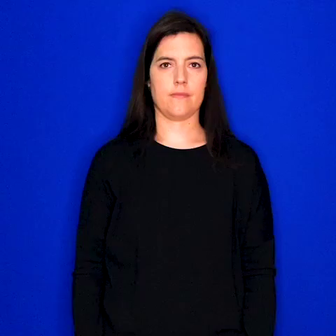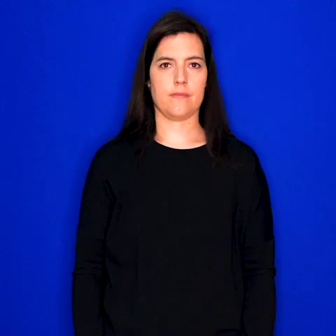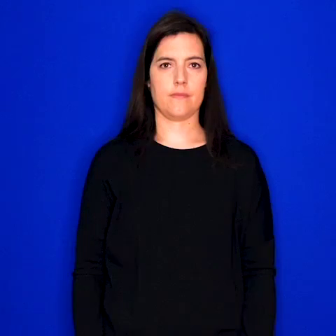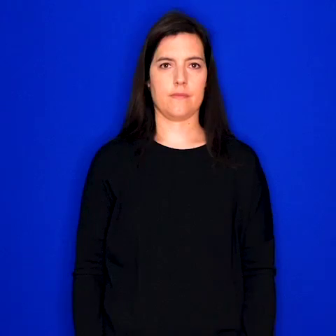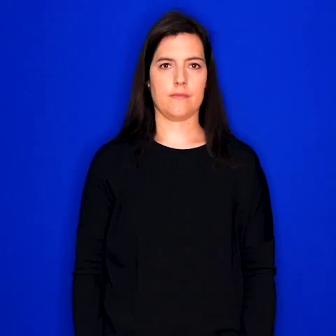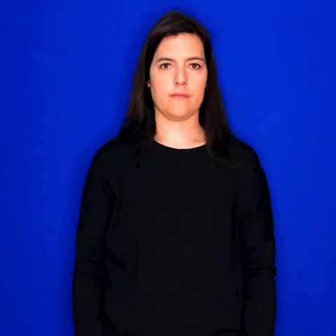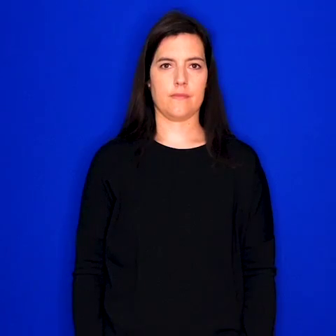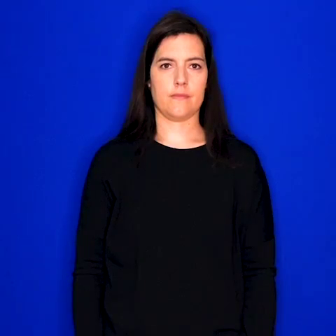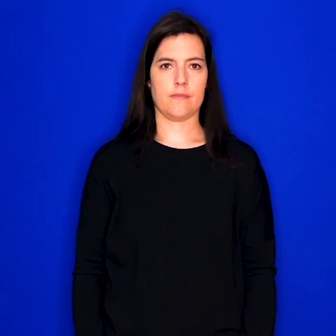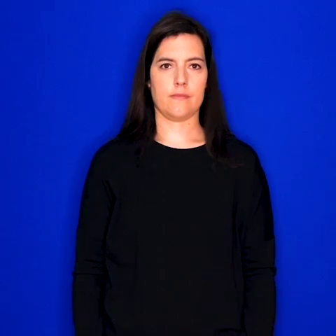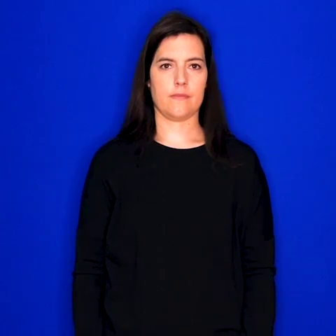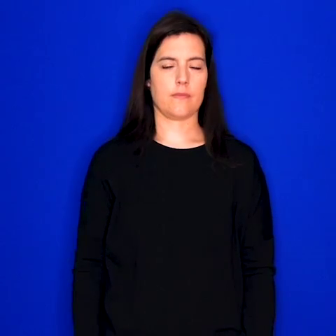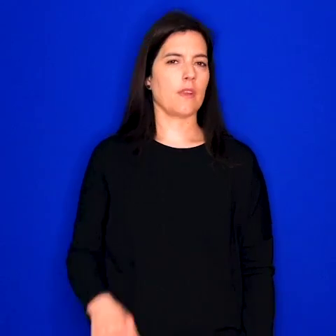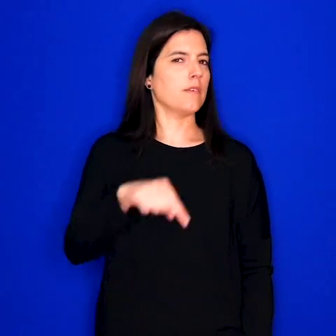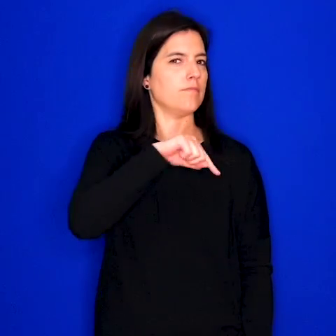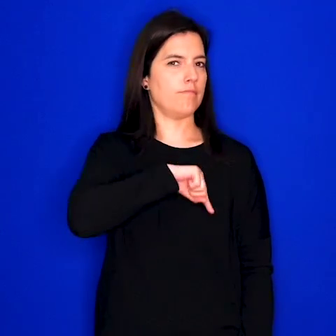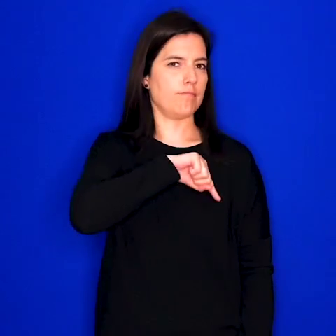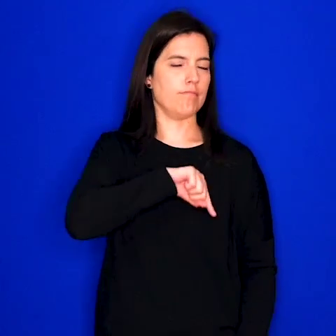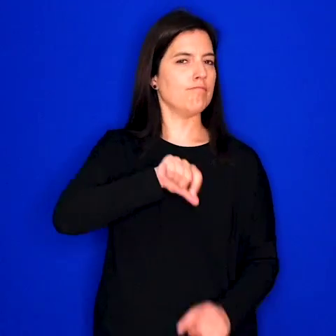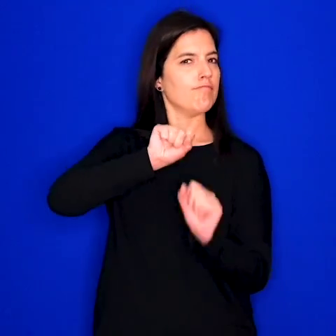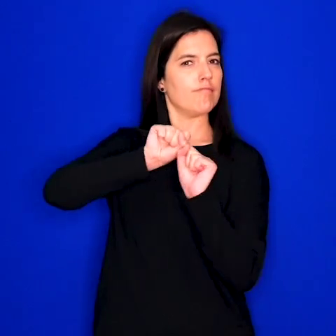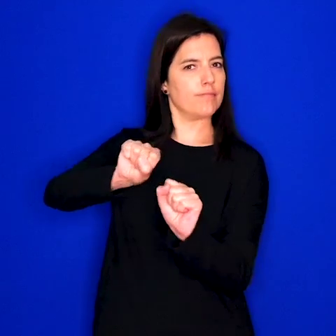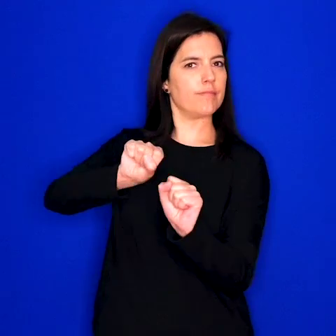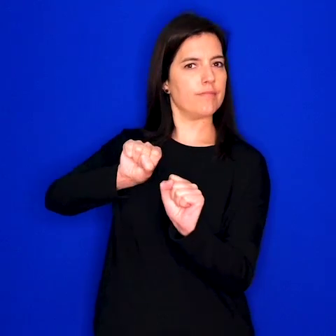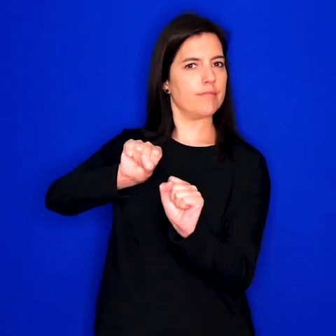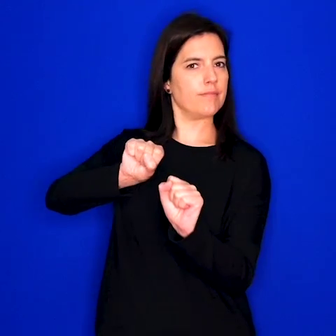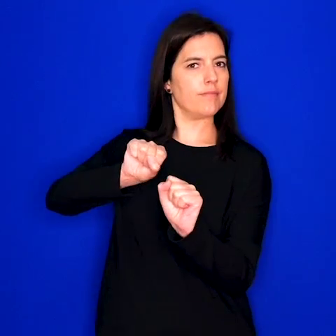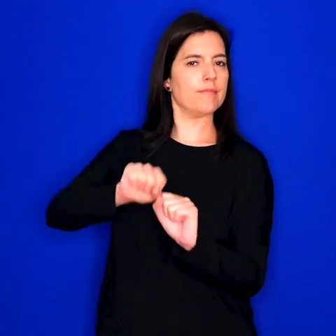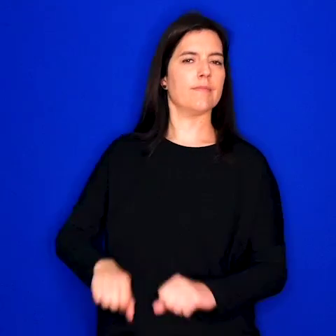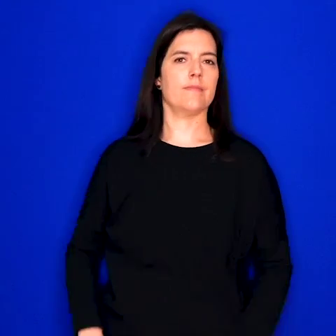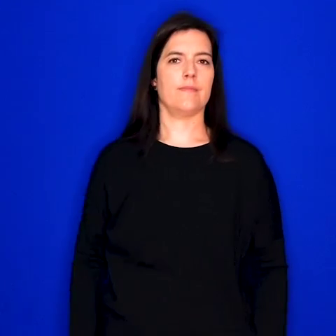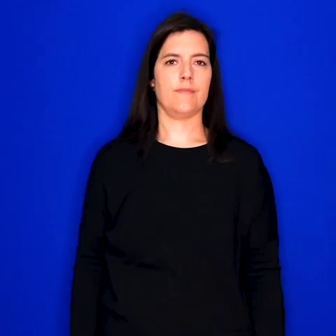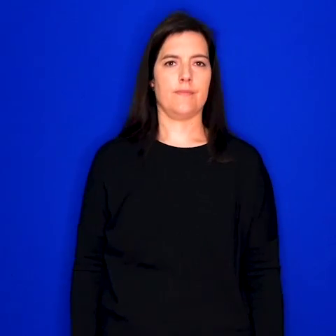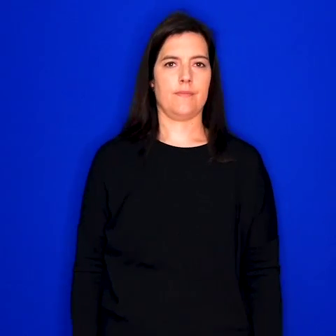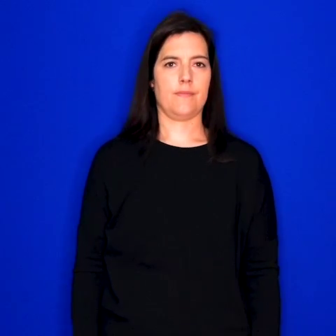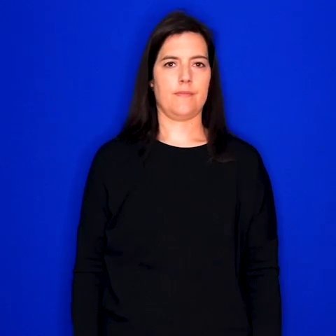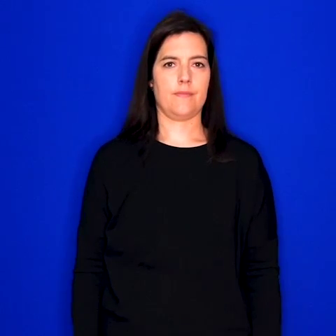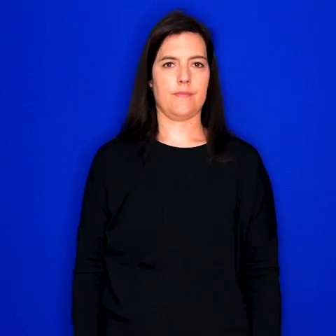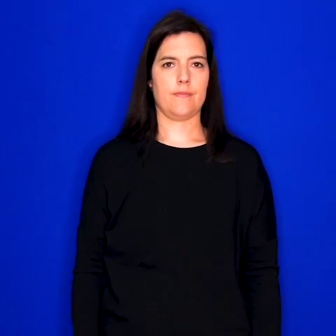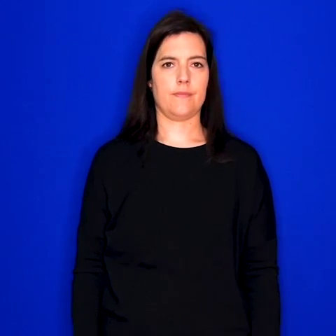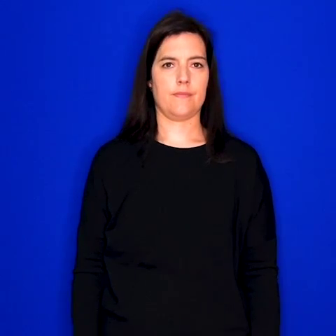sentir bloquear